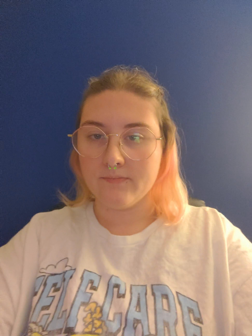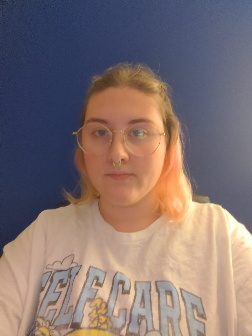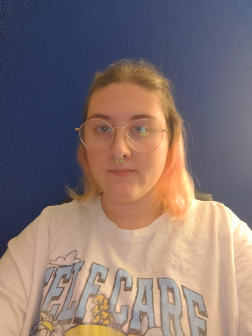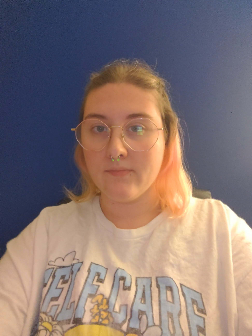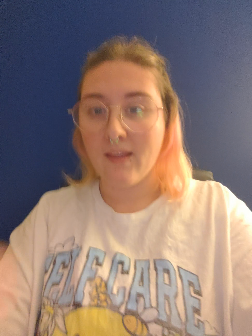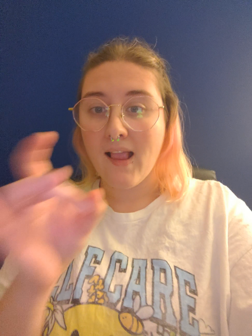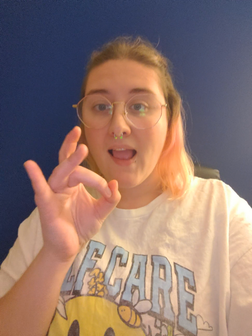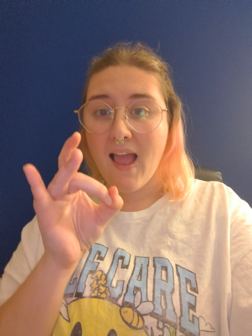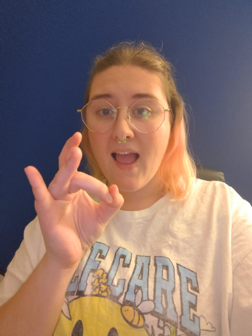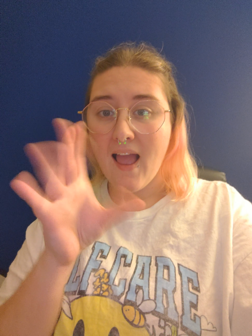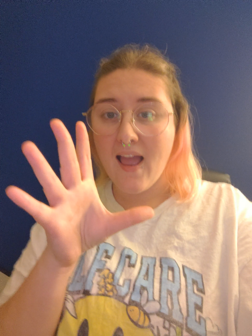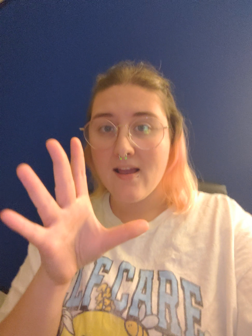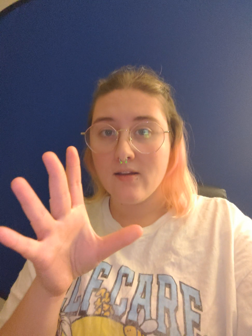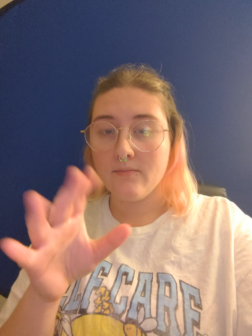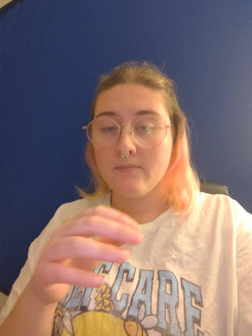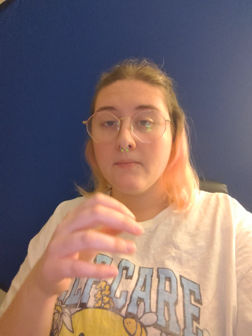hate